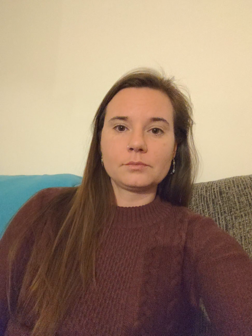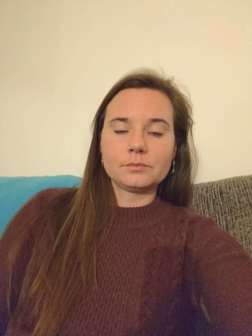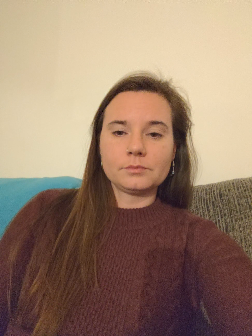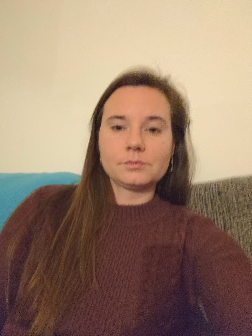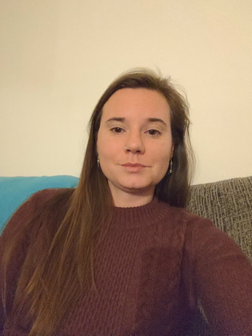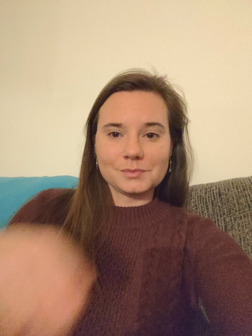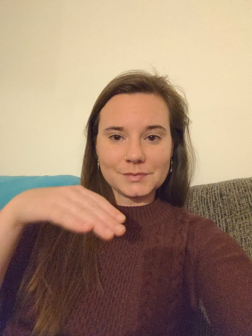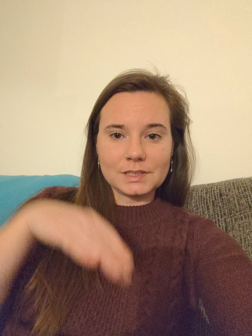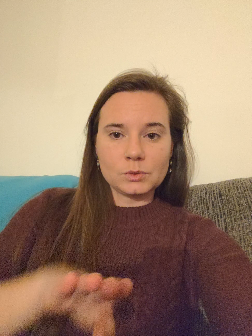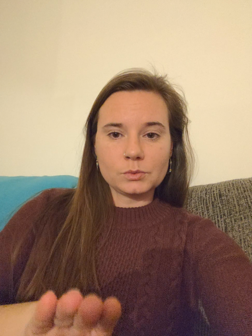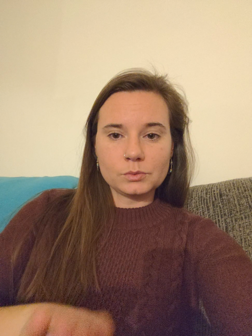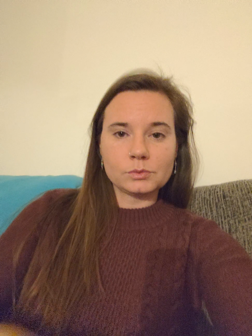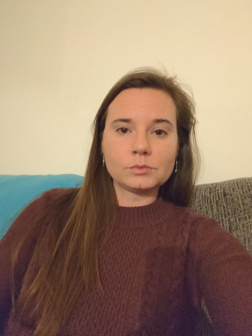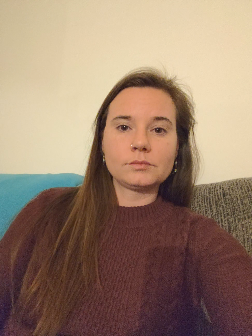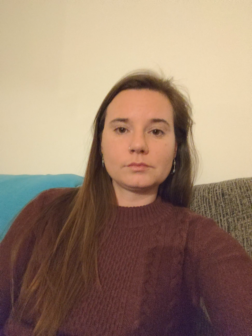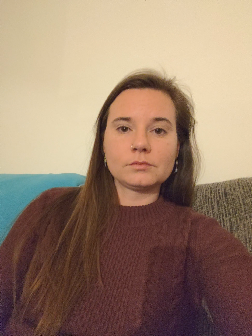into